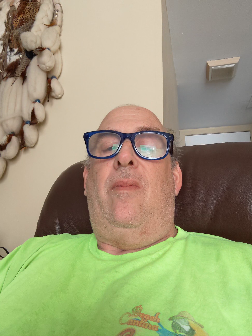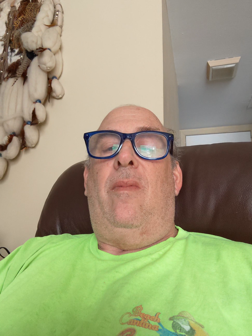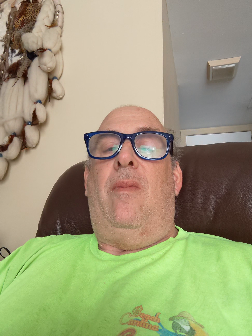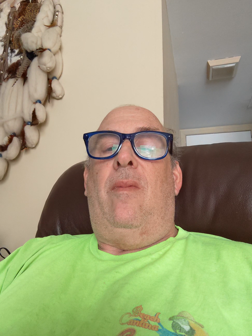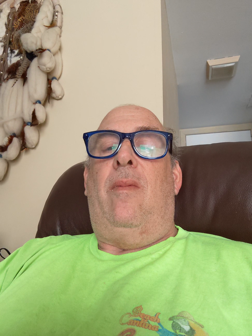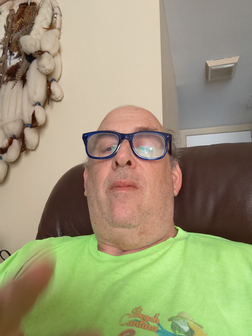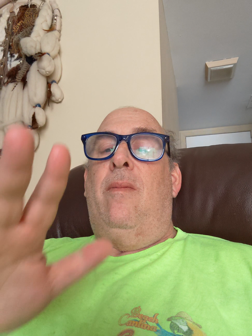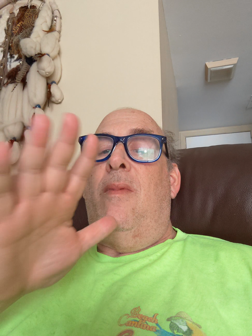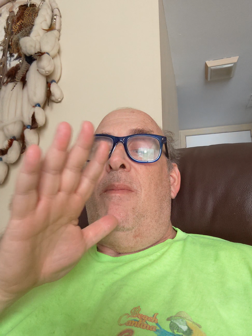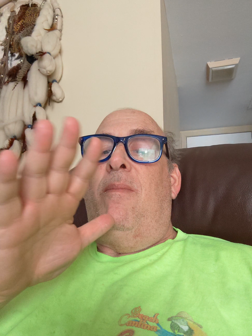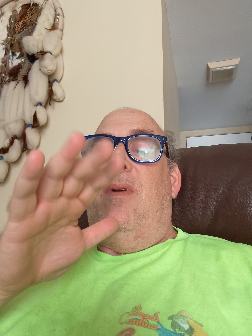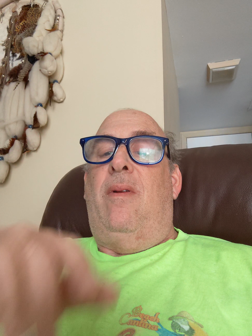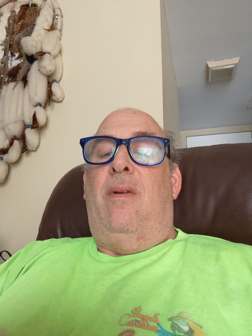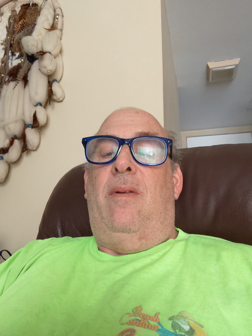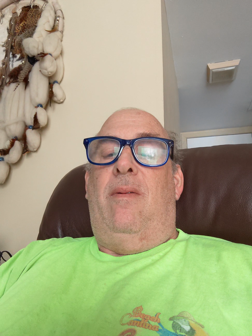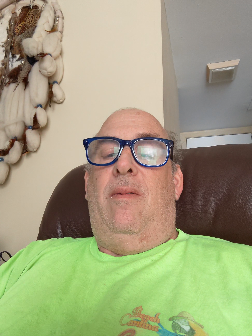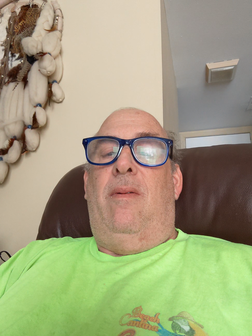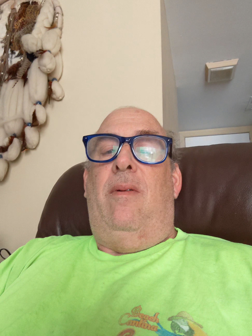mom